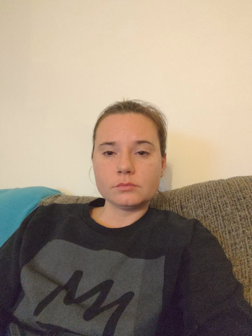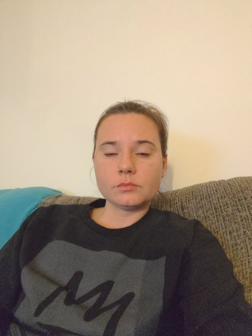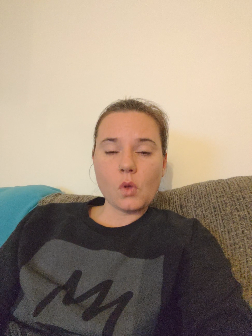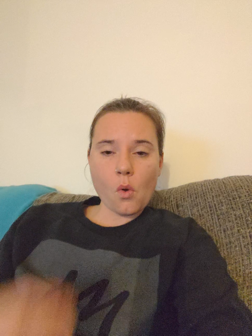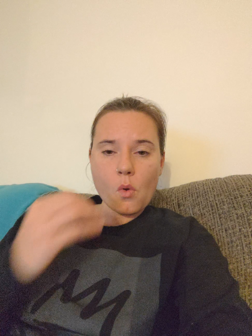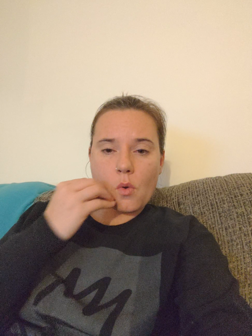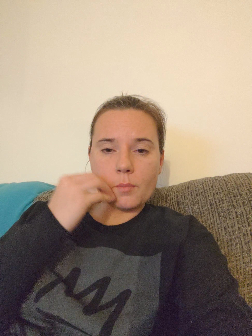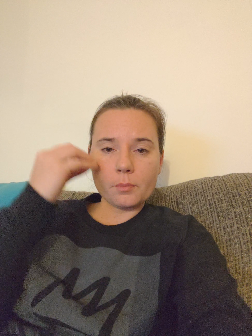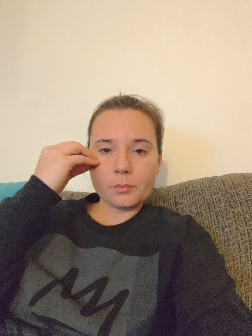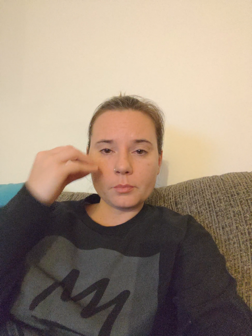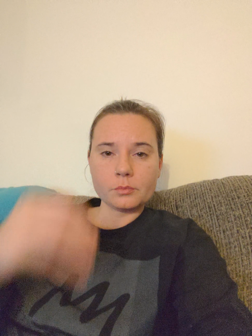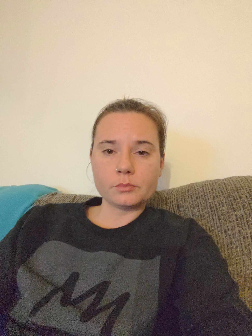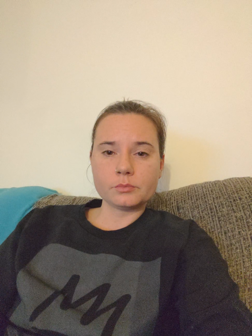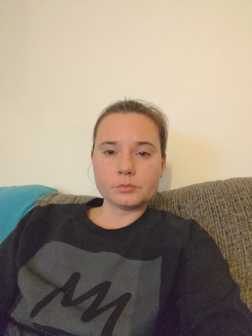home